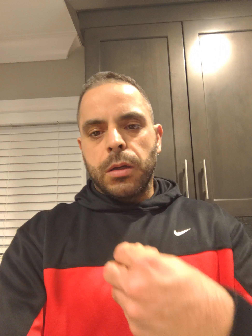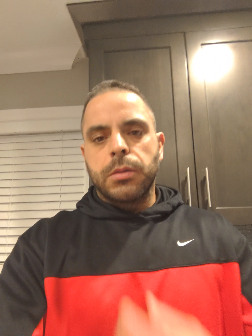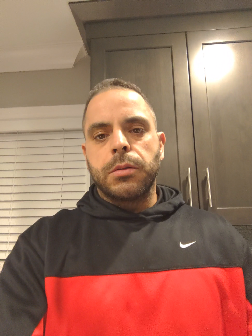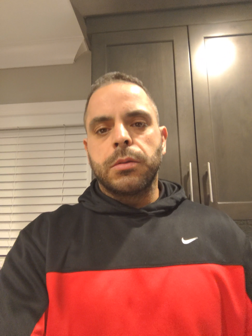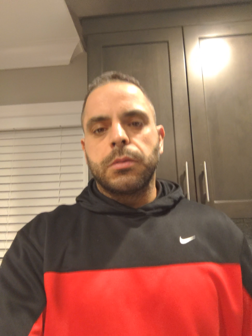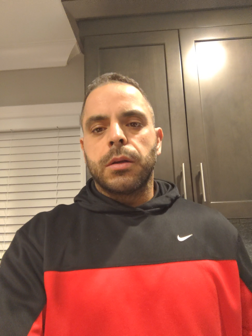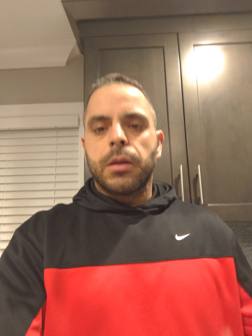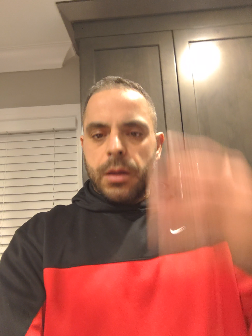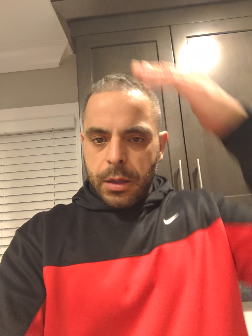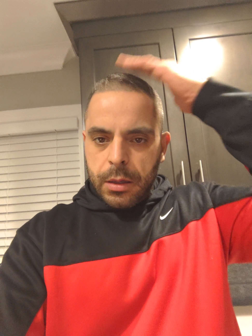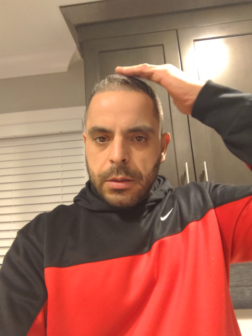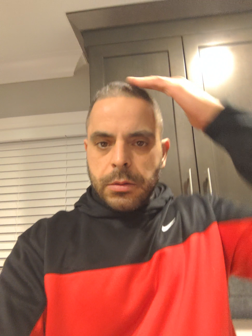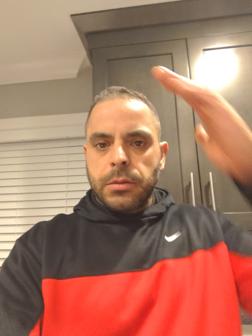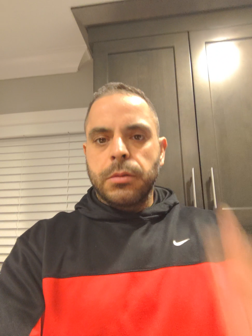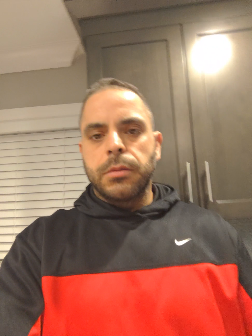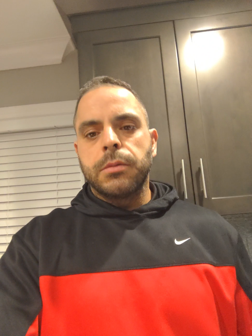hat